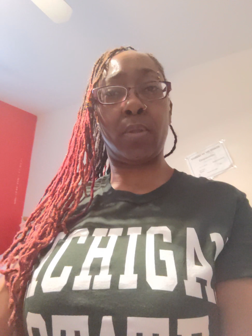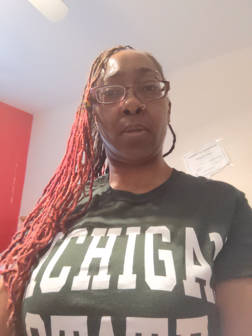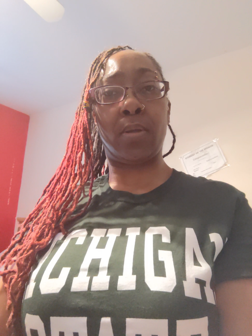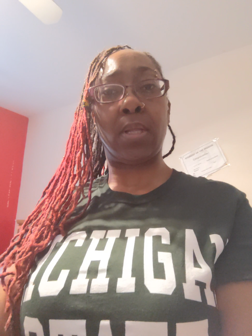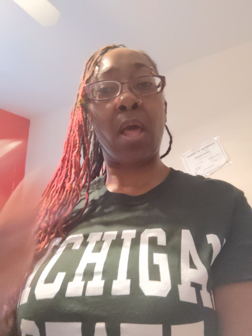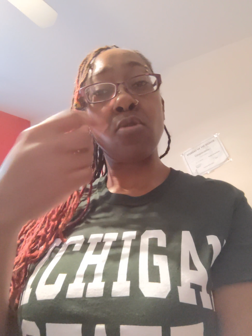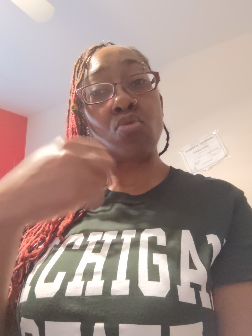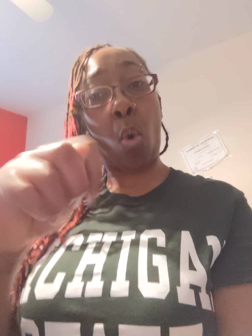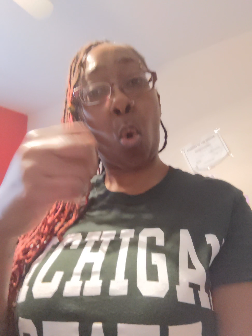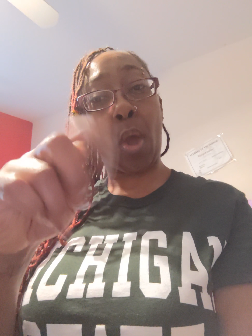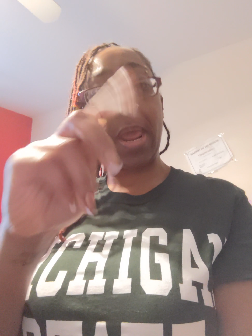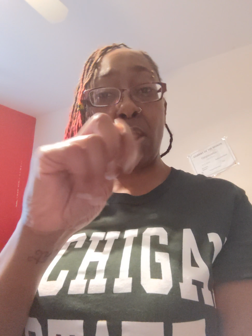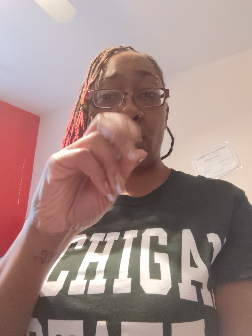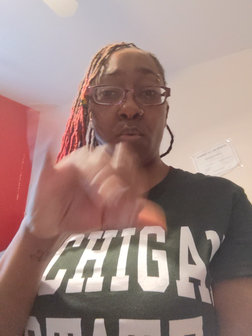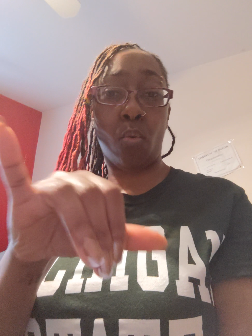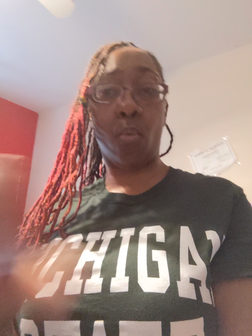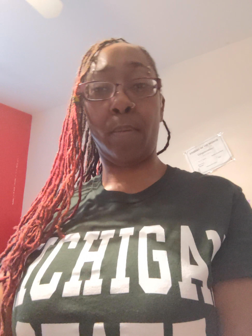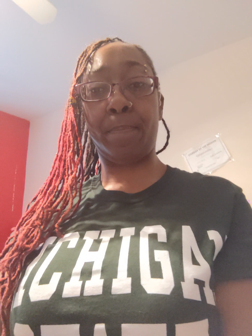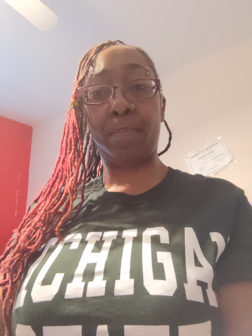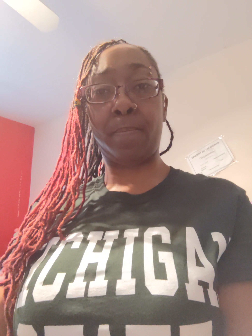toy